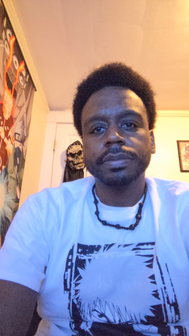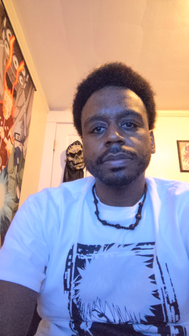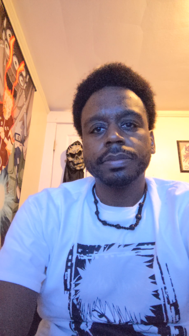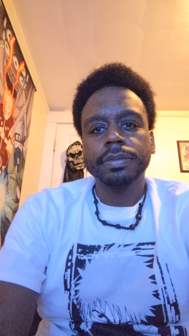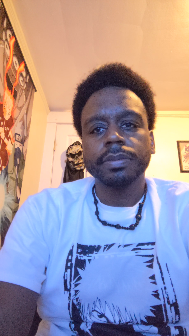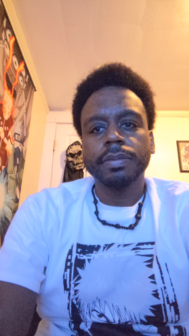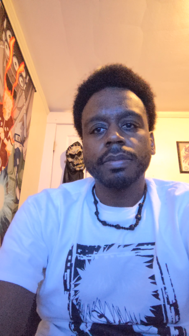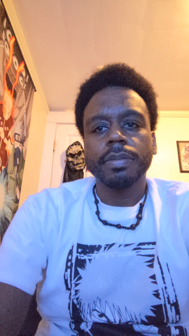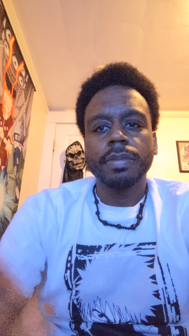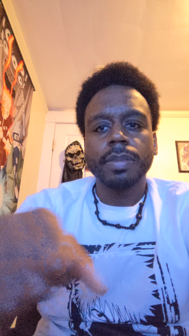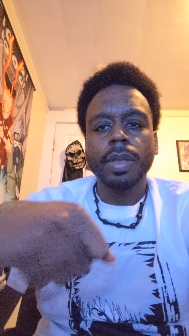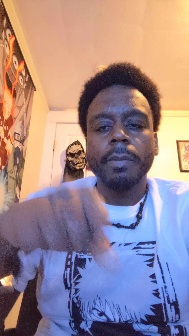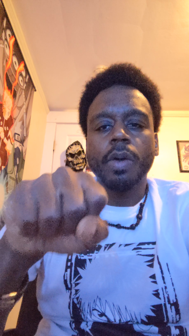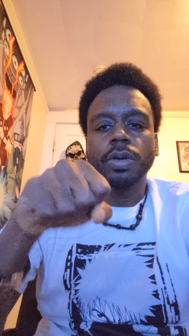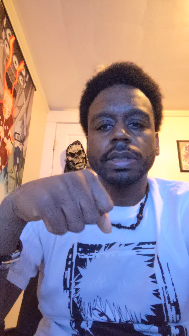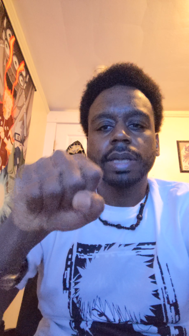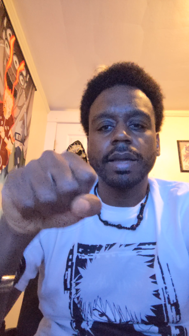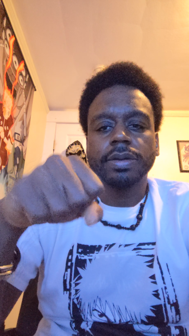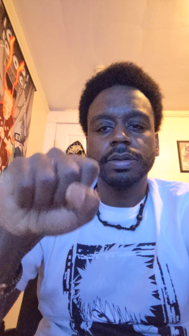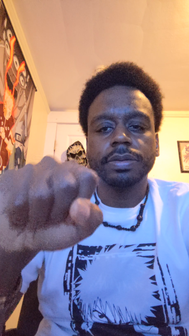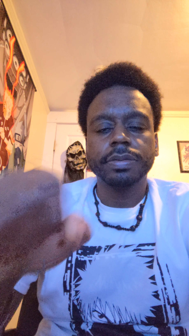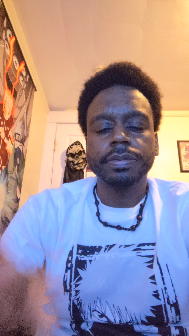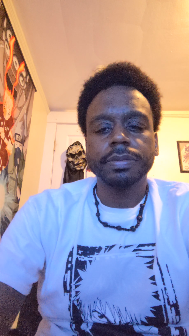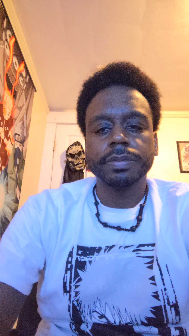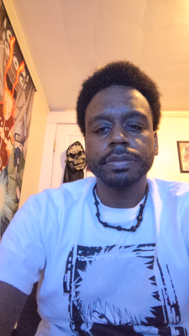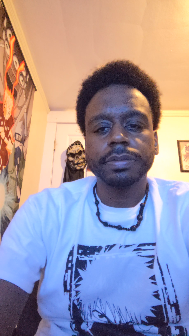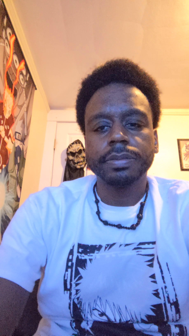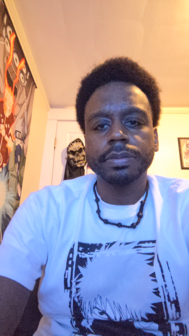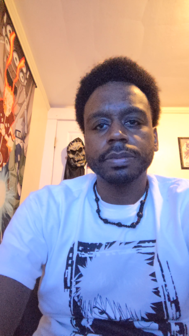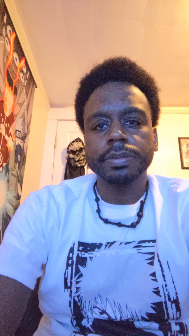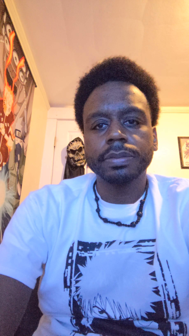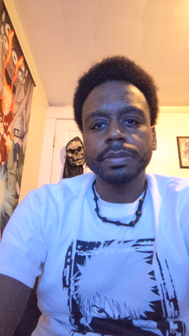motorcycle